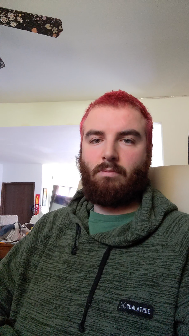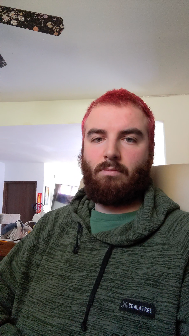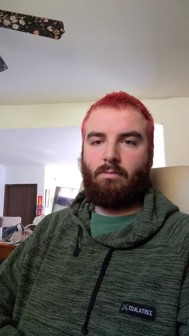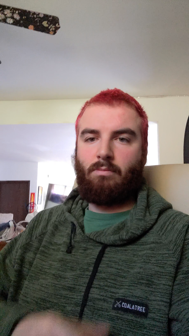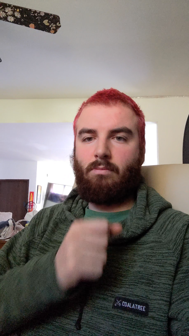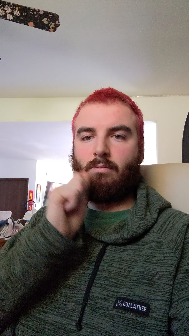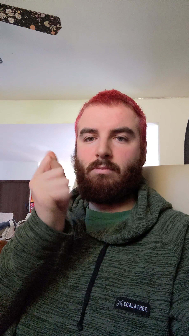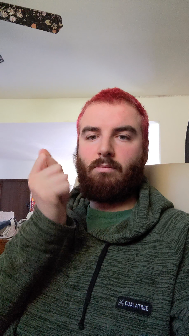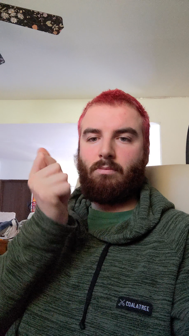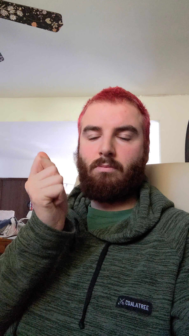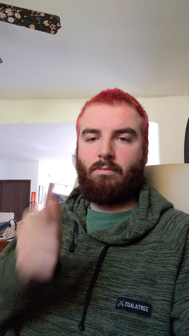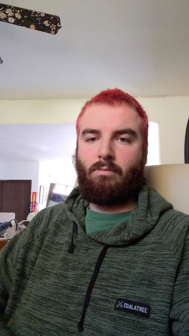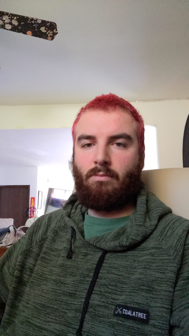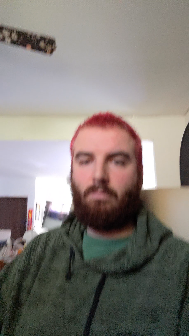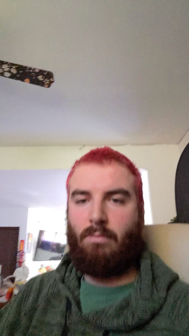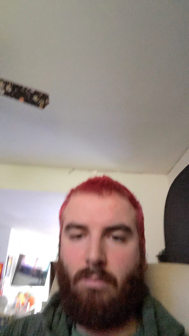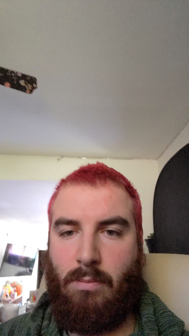bat